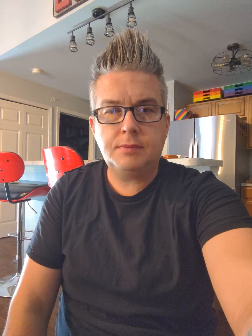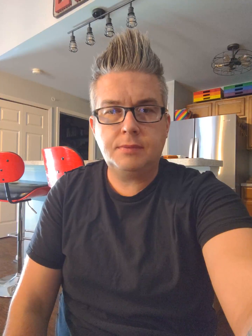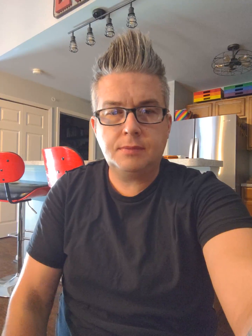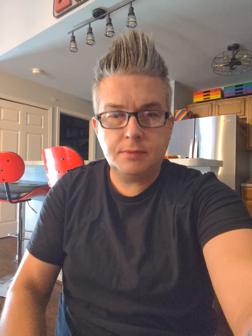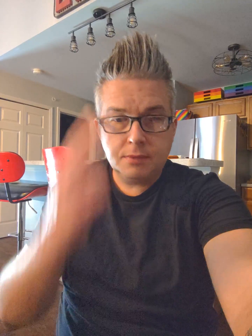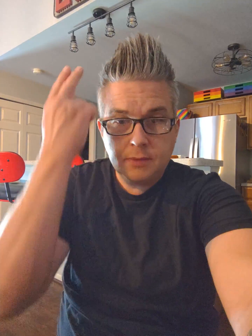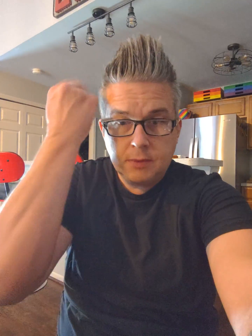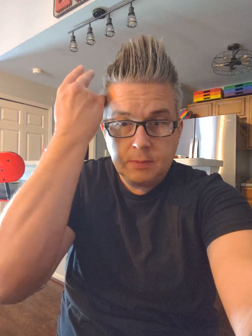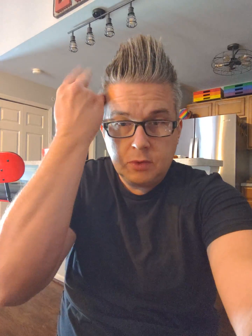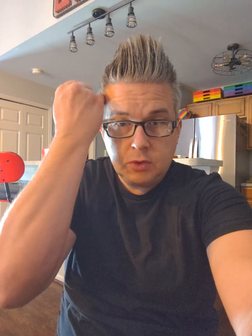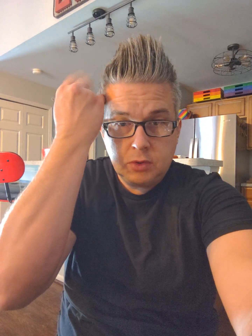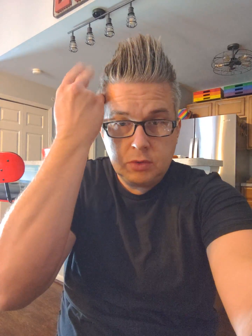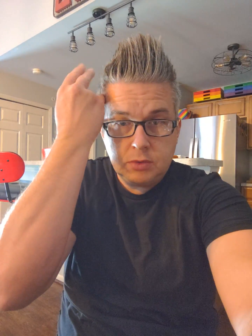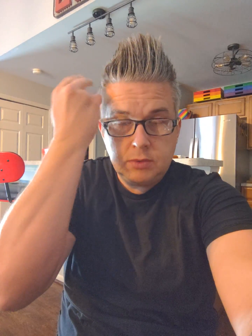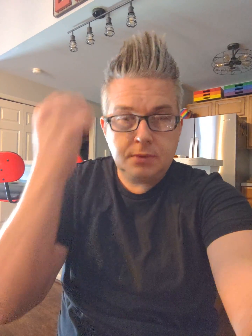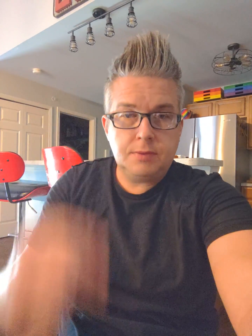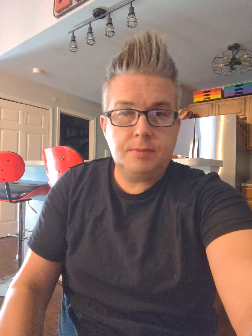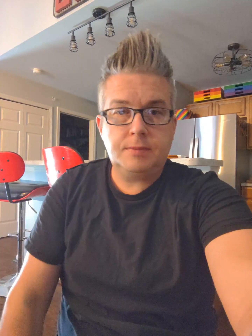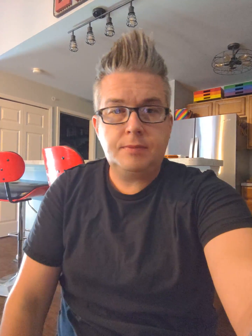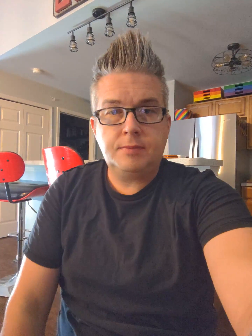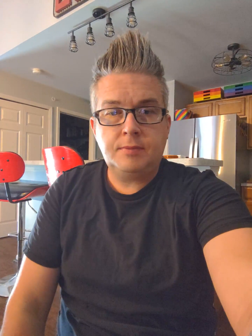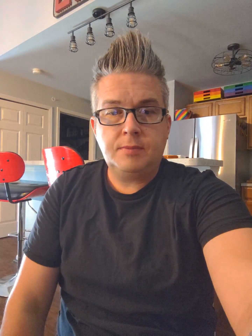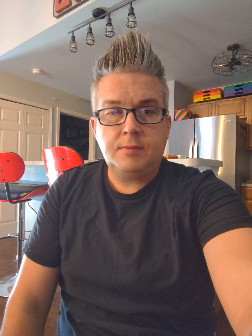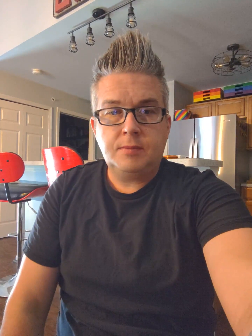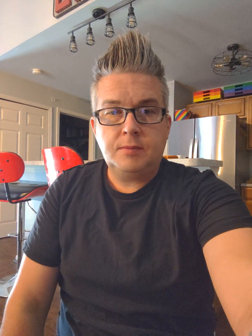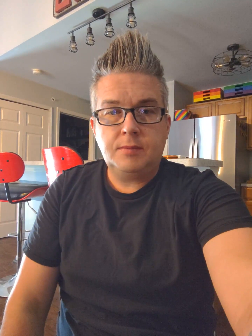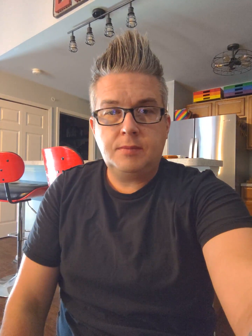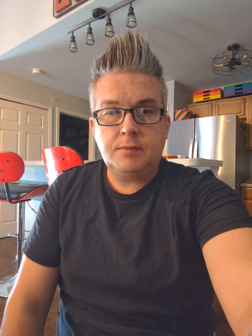rabbit